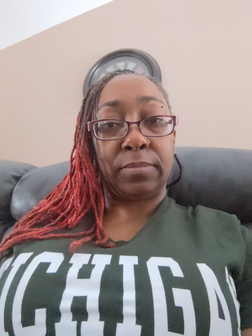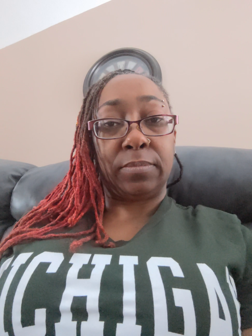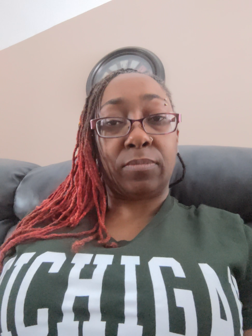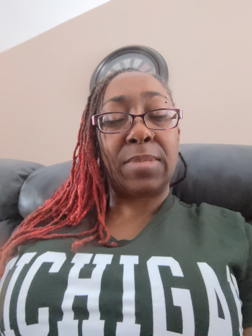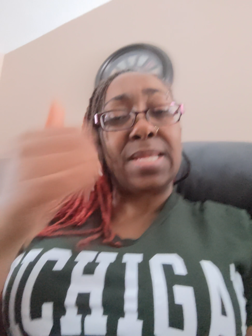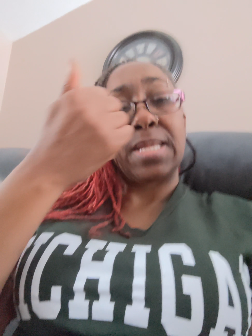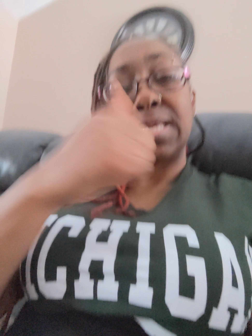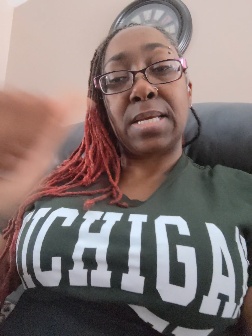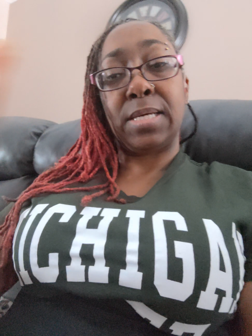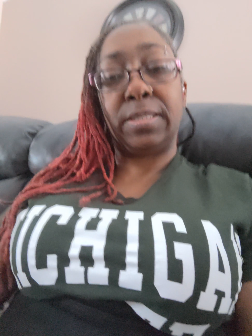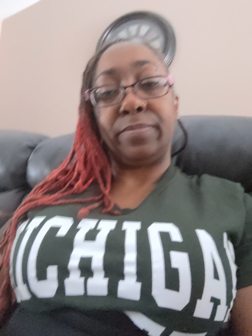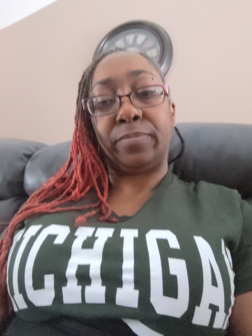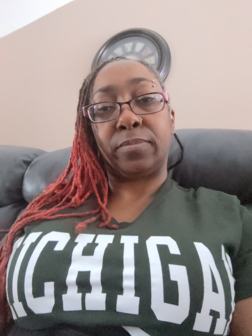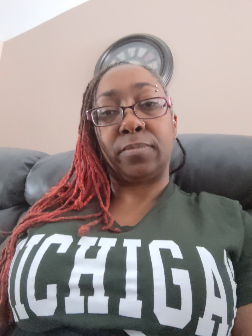any